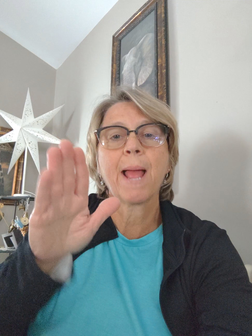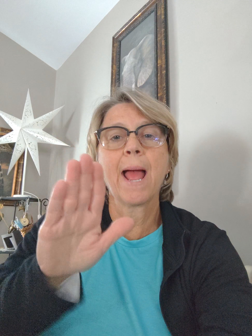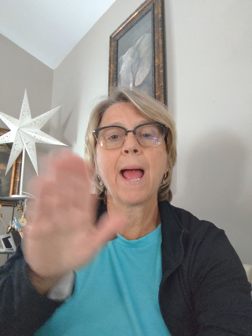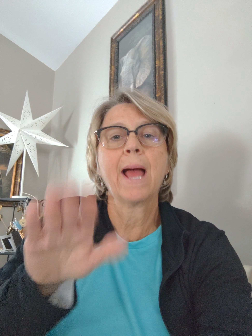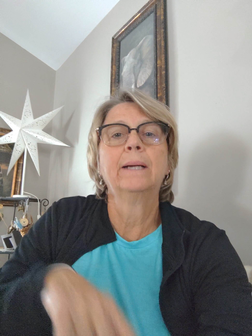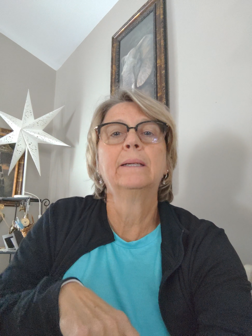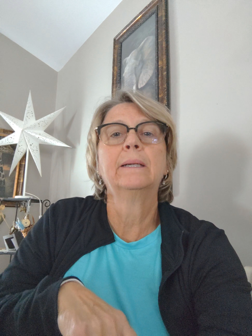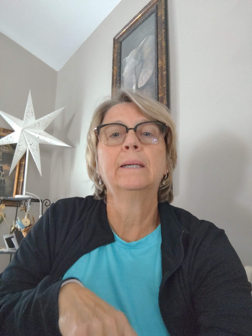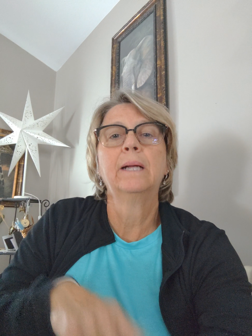bye